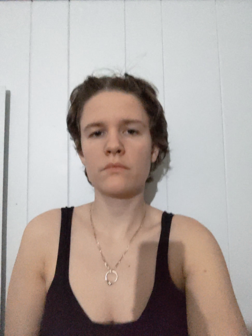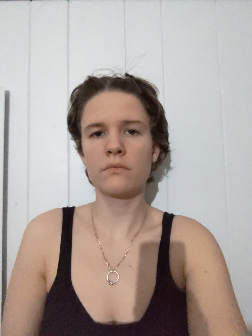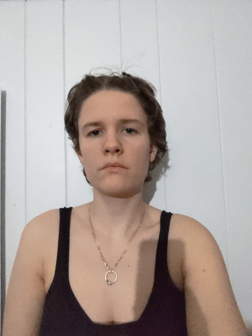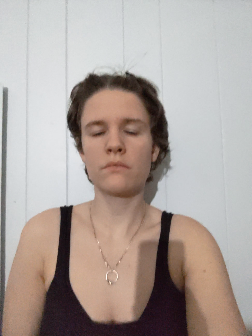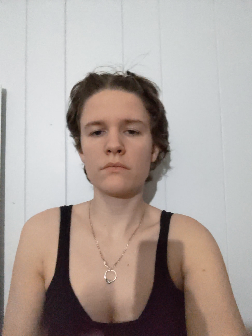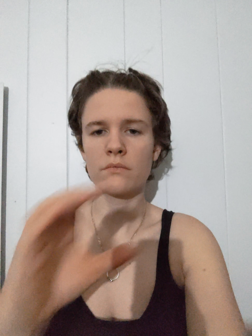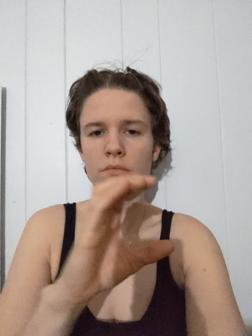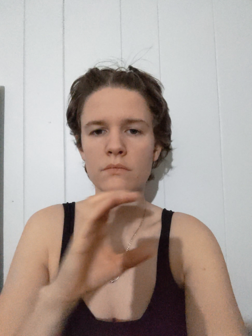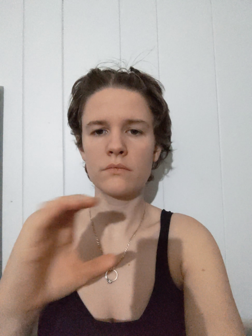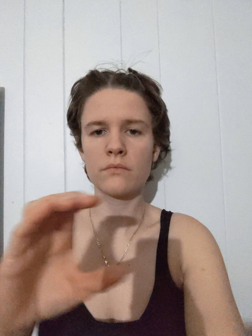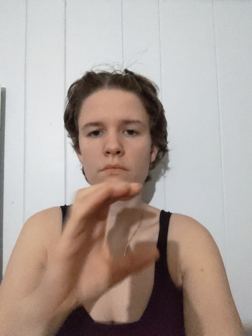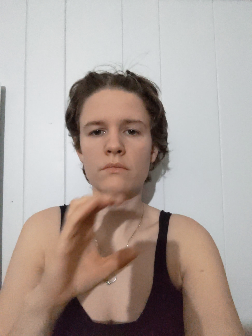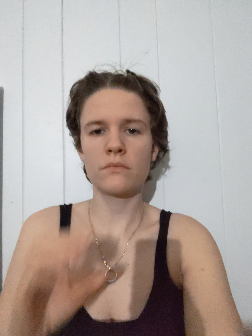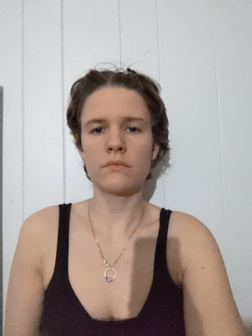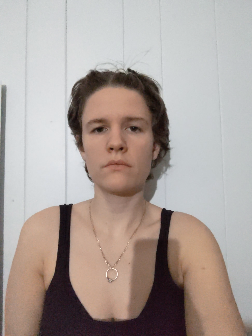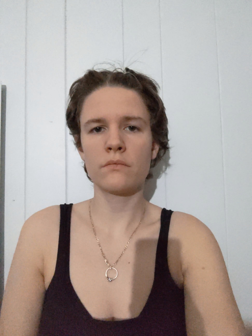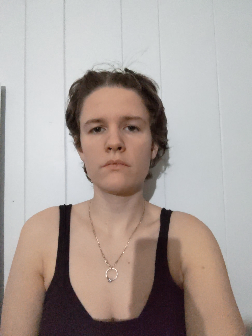chocolate